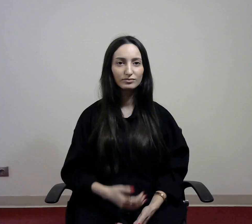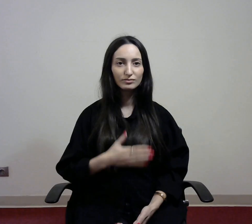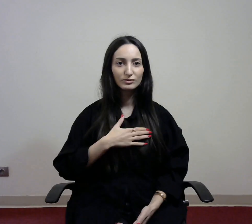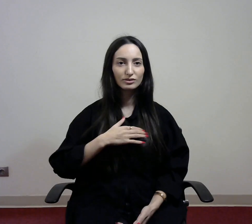mən